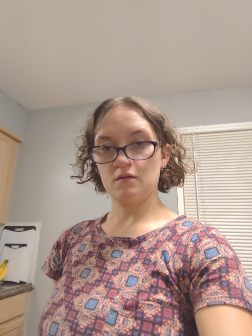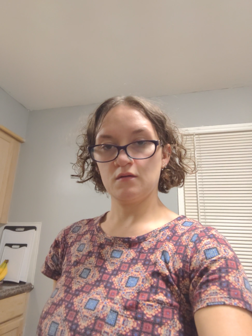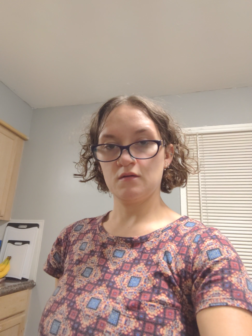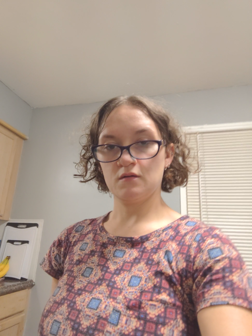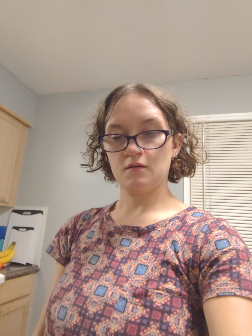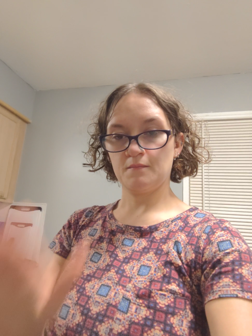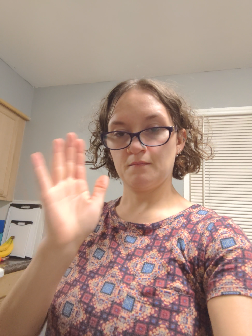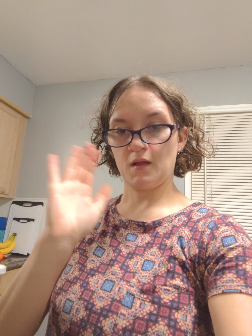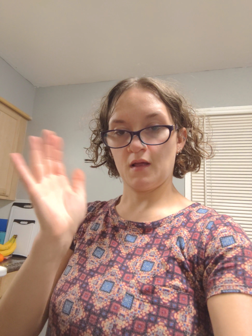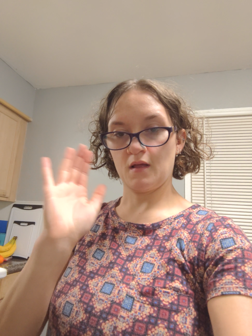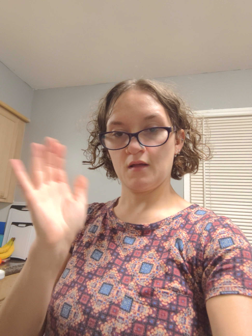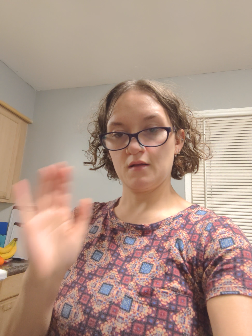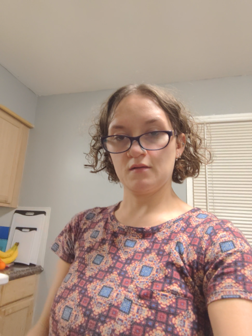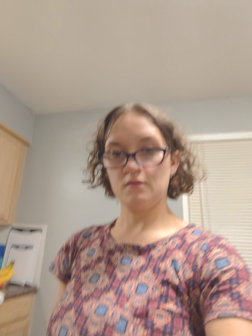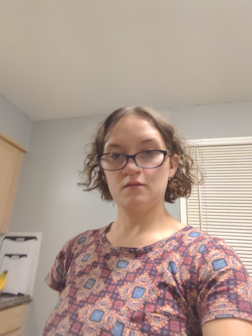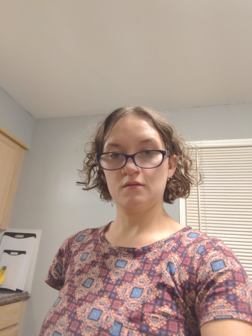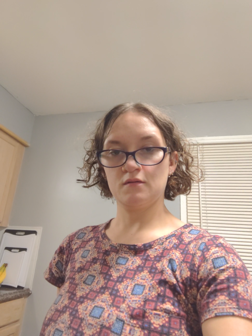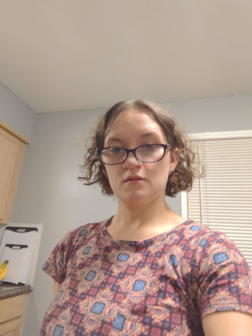bye